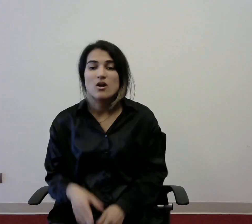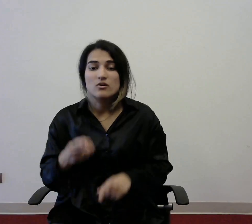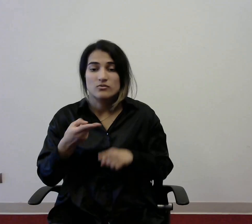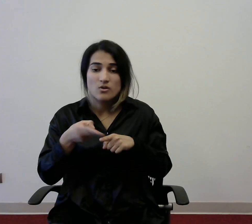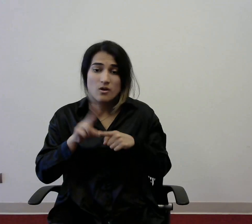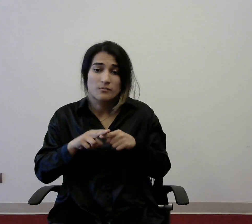bu